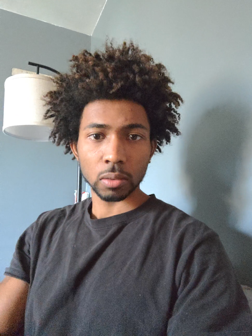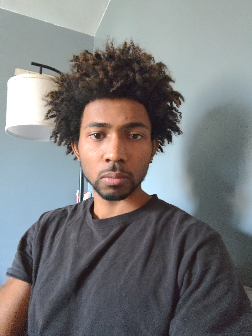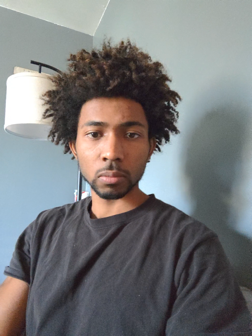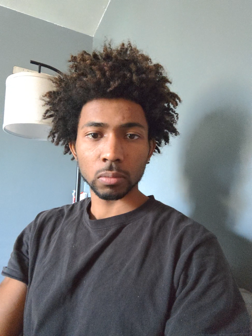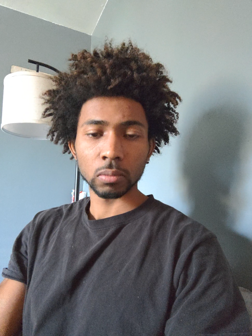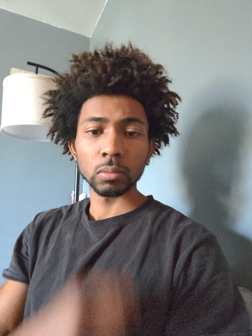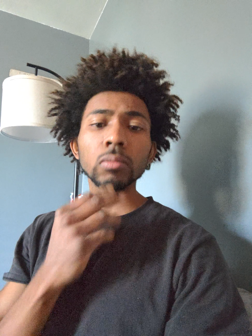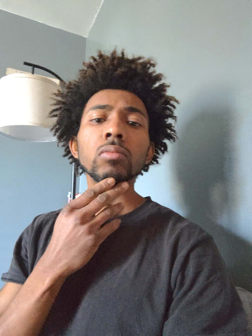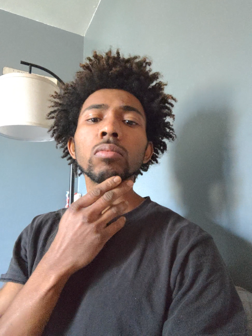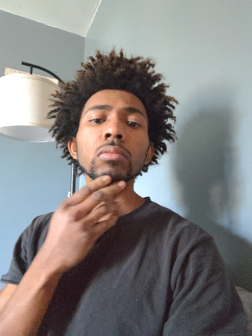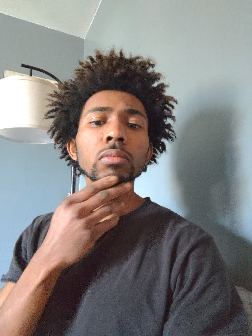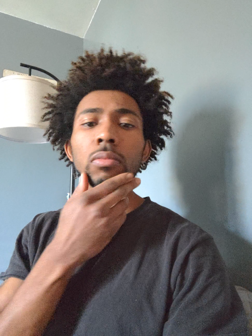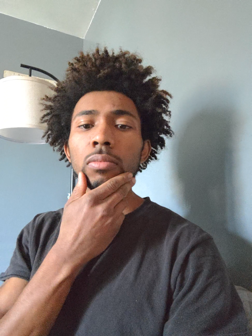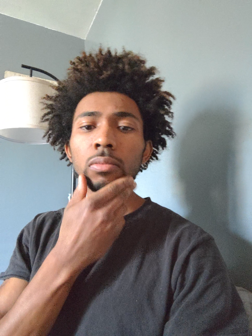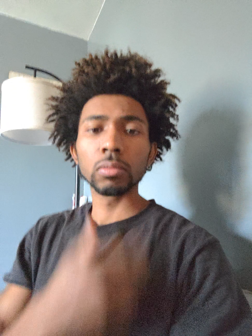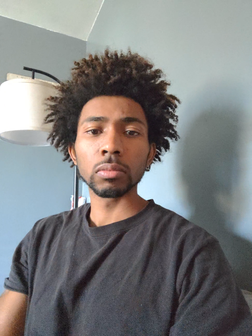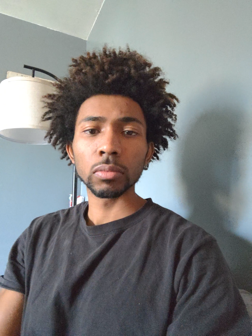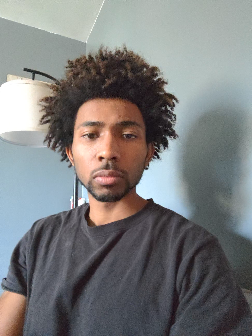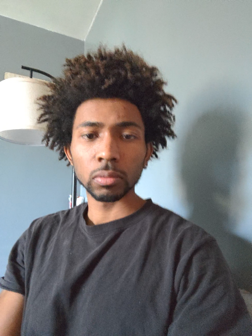chin